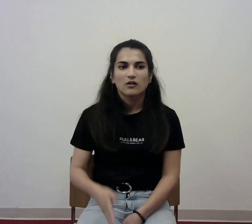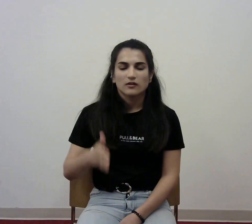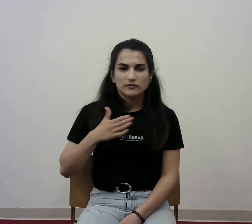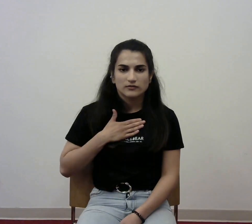mən